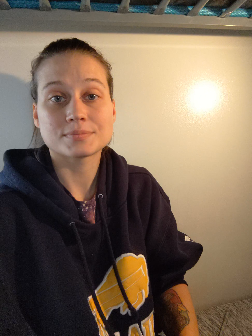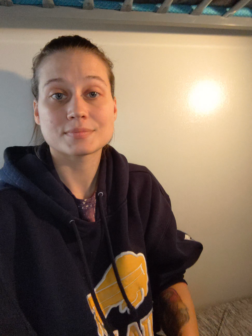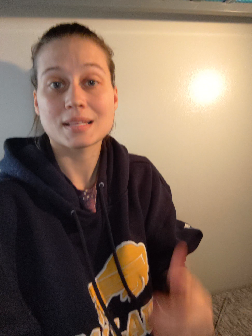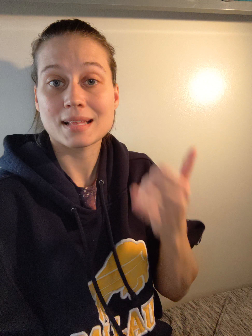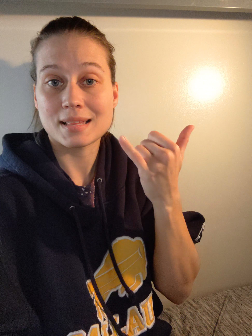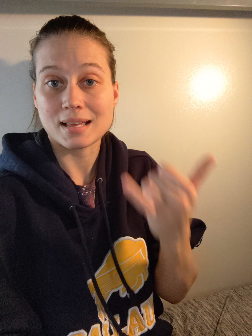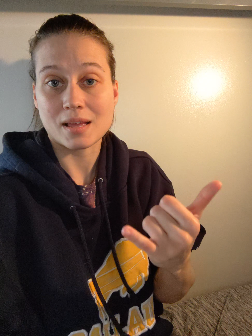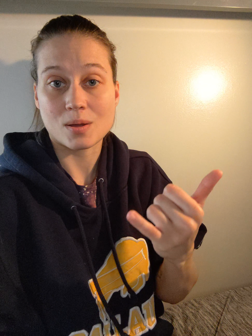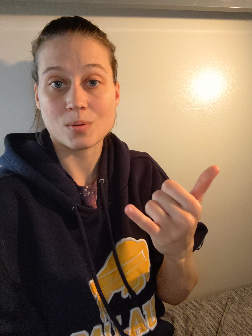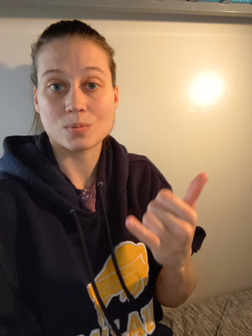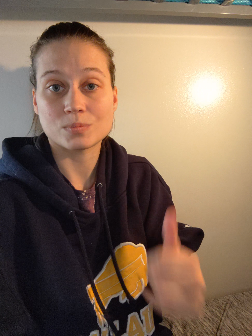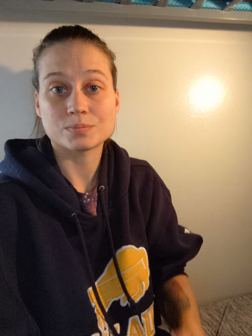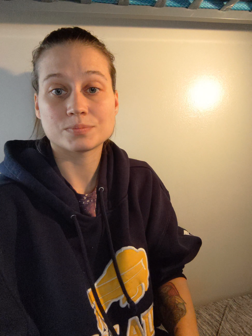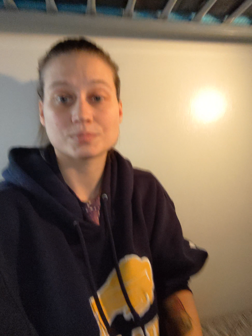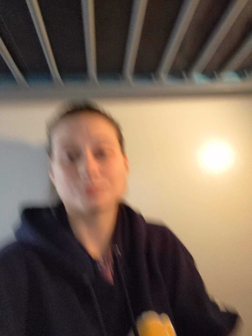now